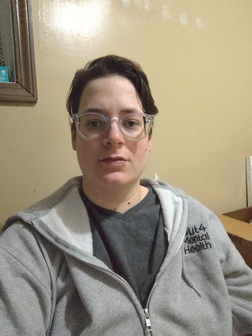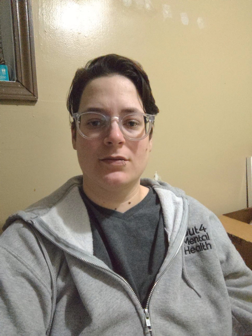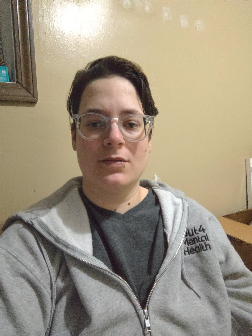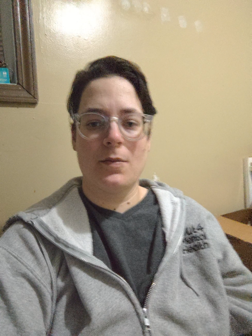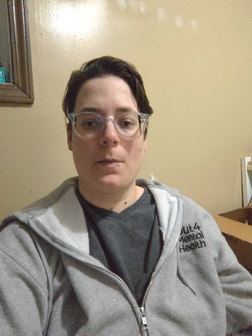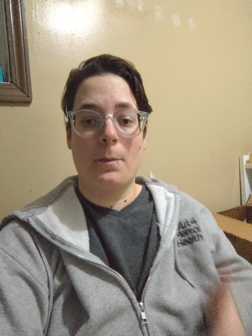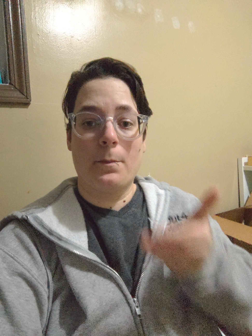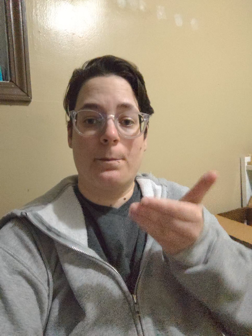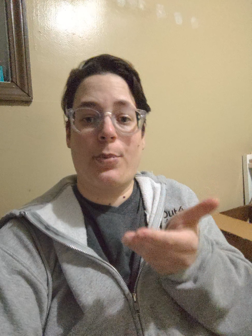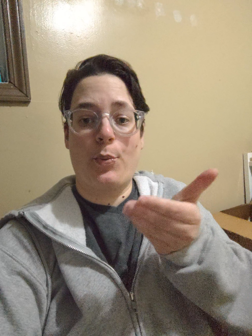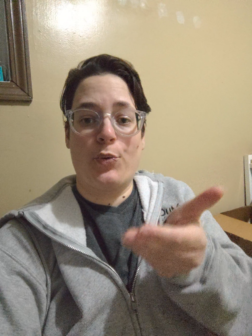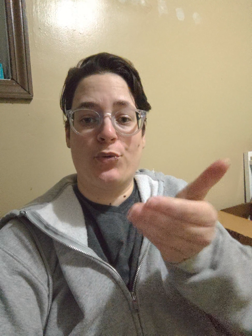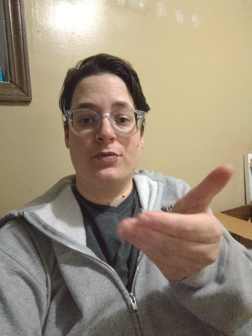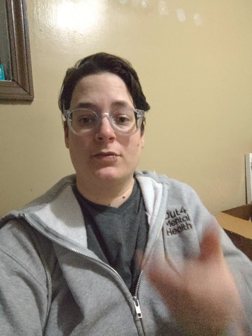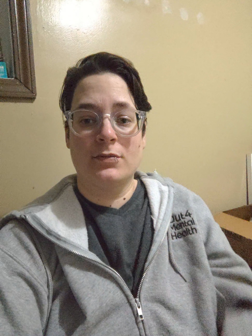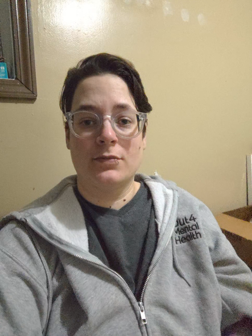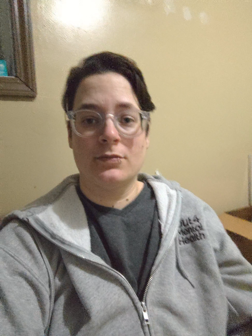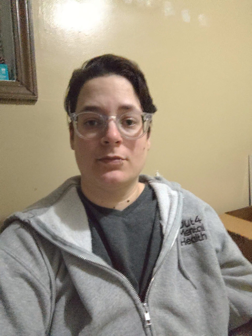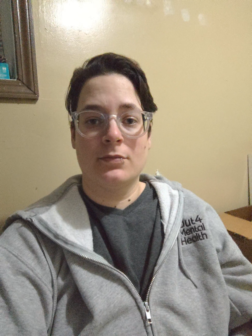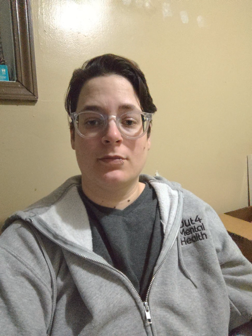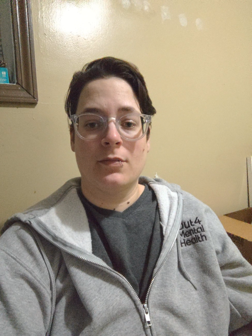boat